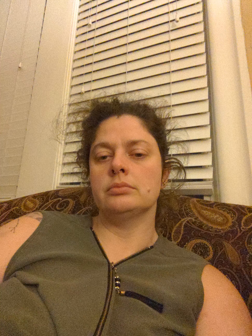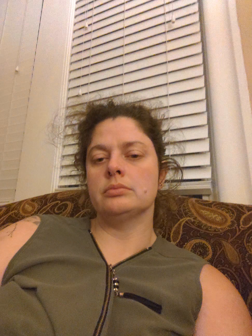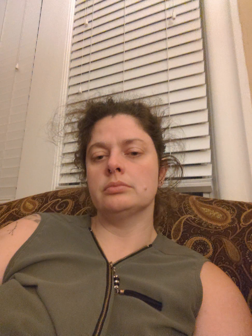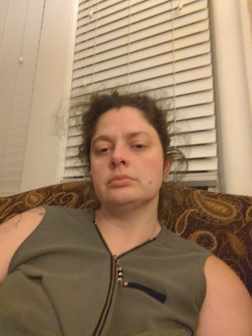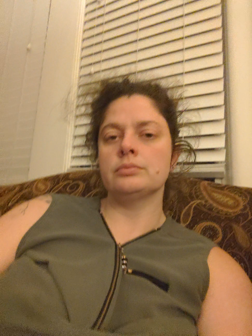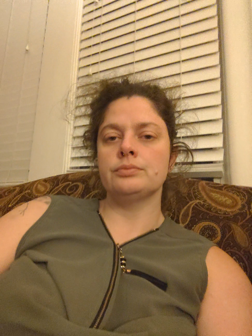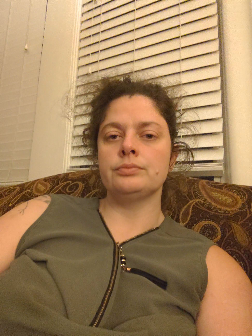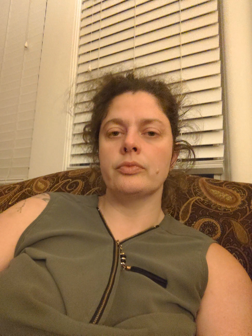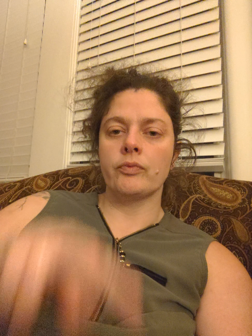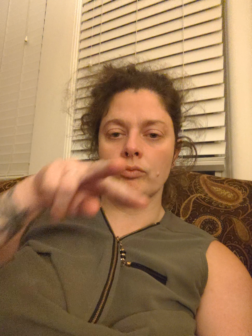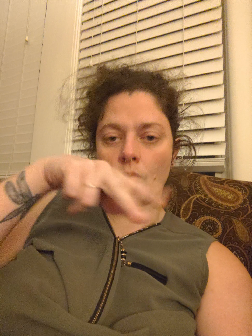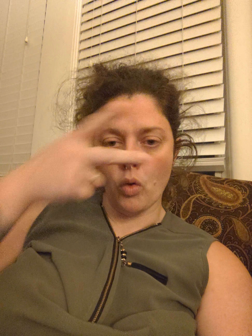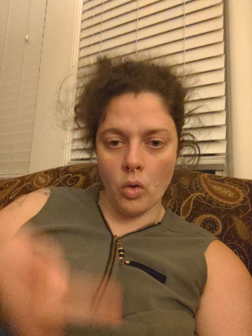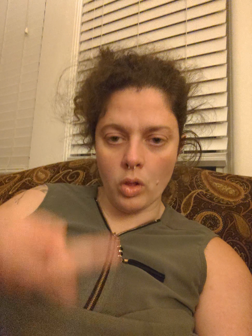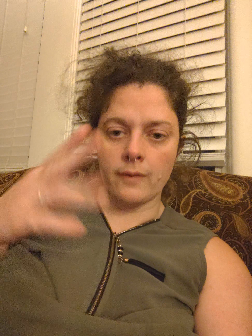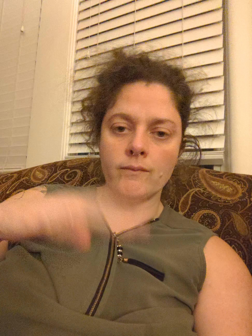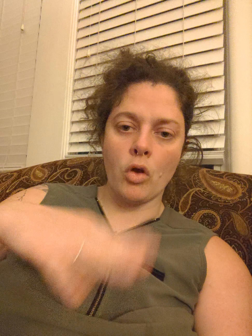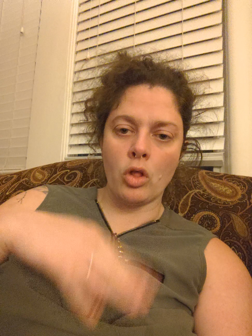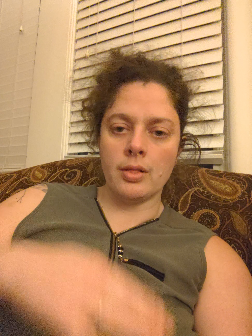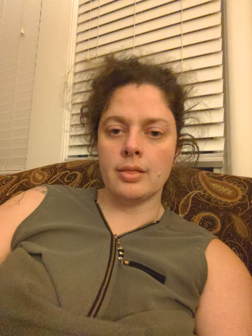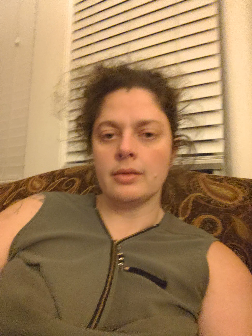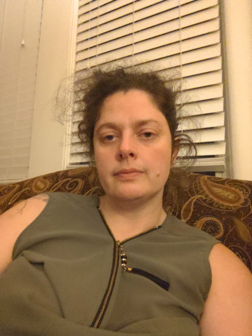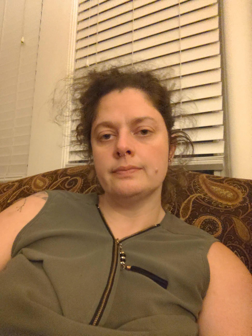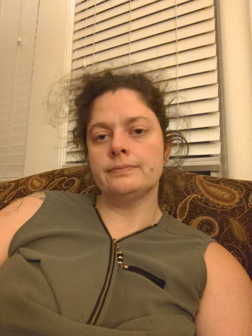fall